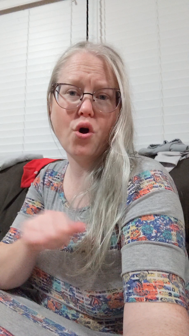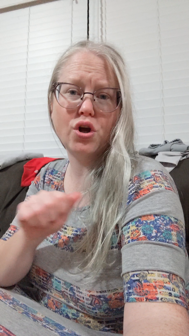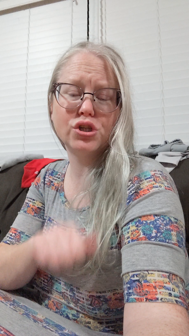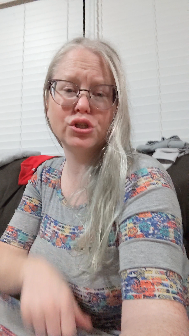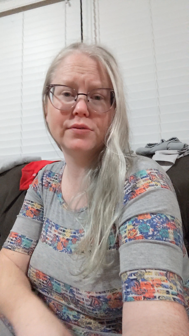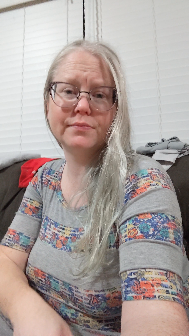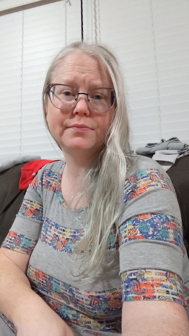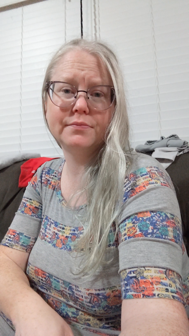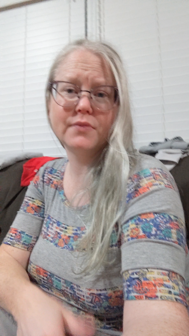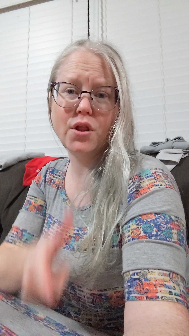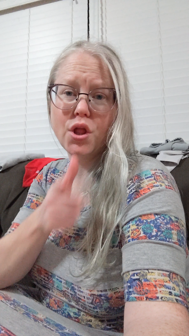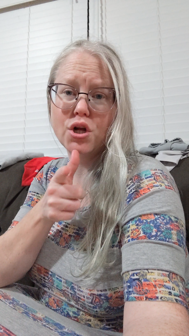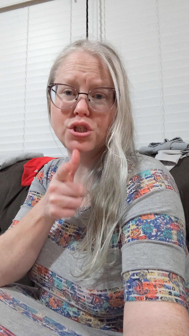lunch